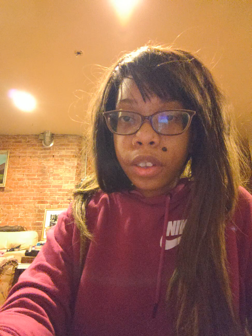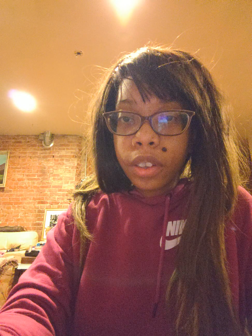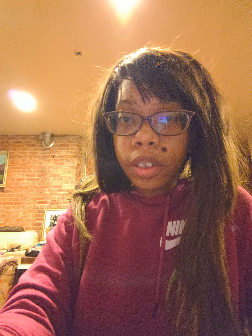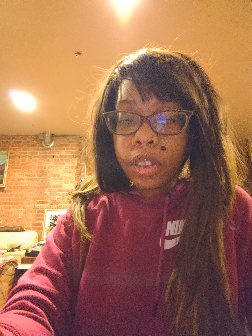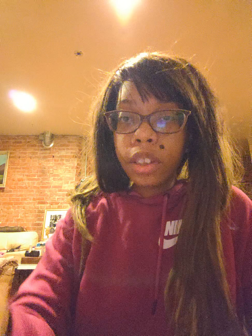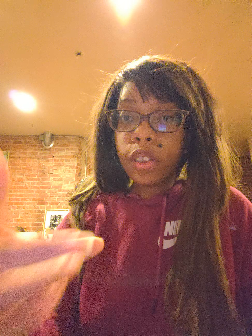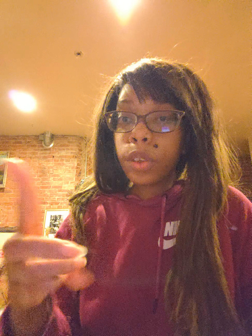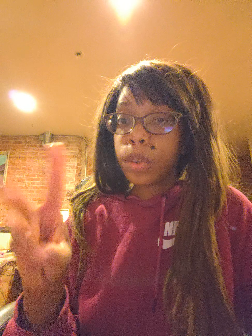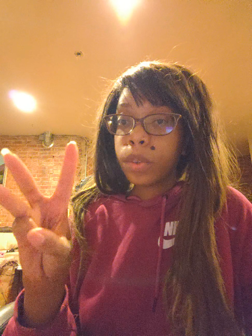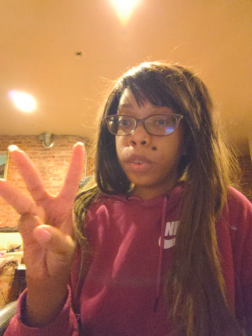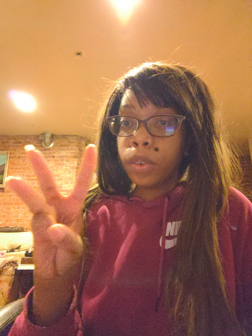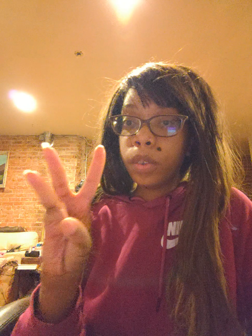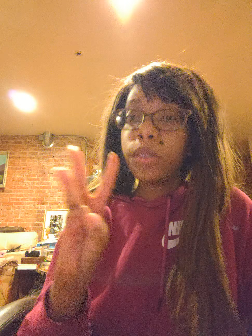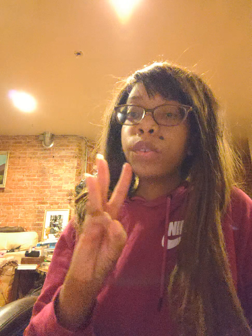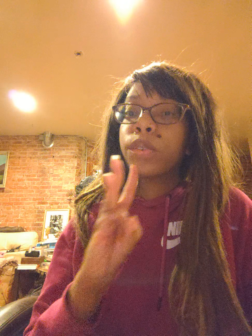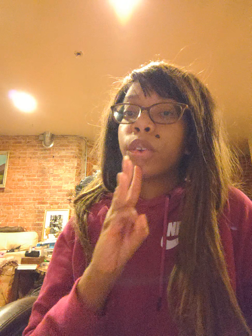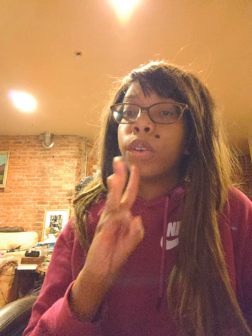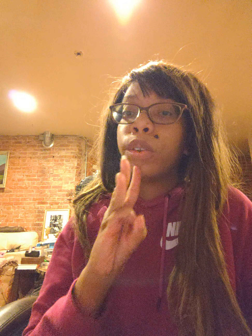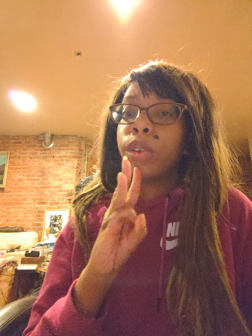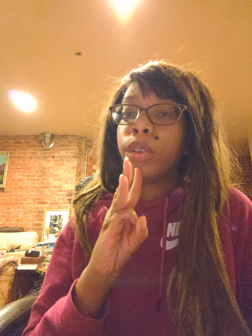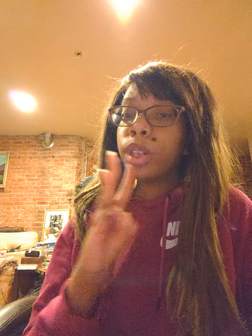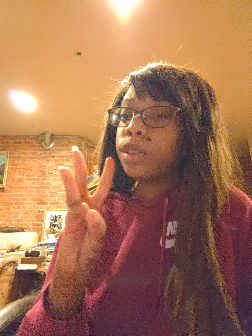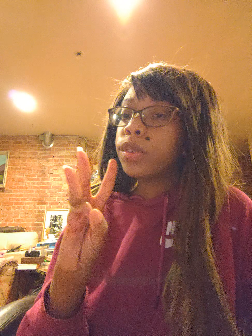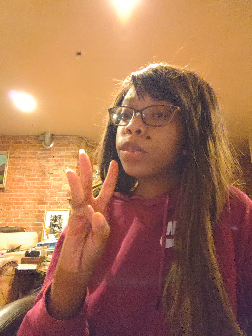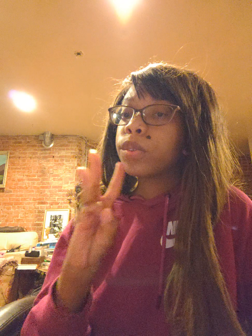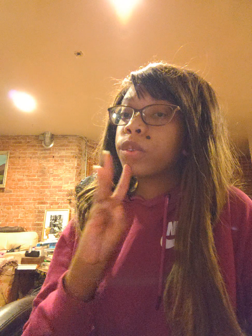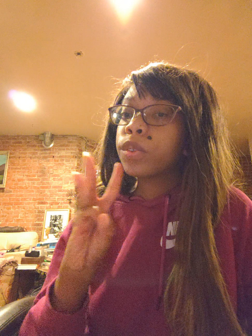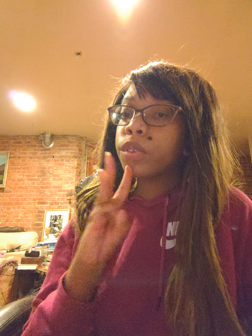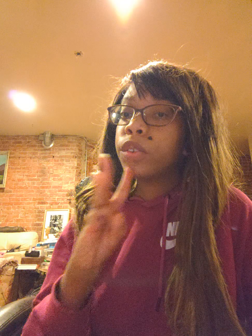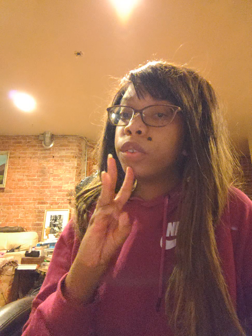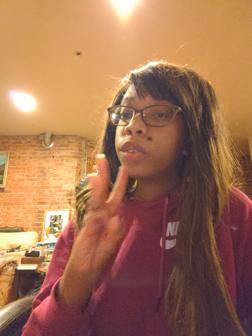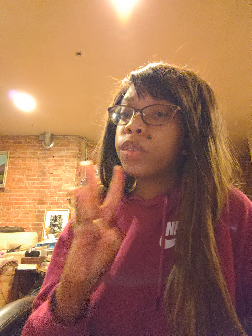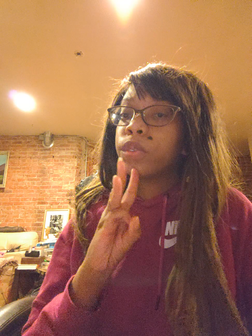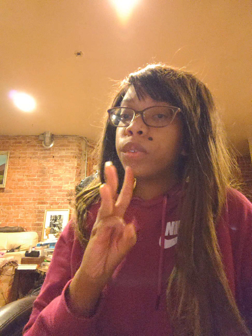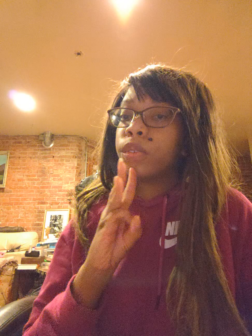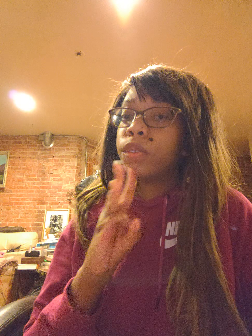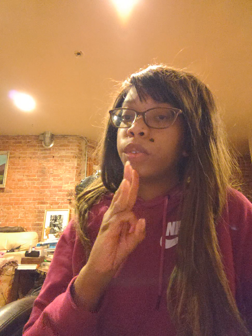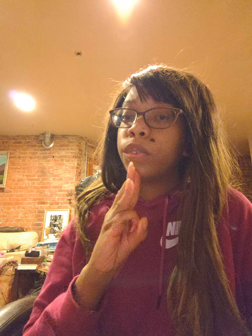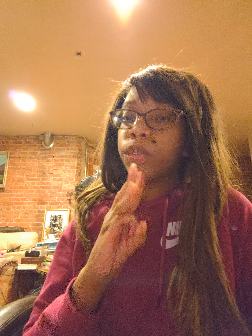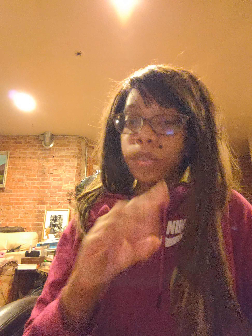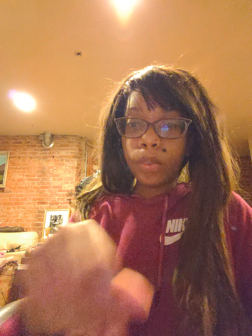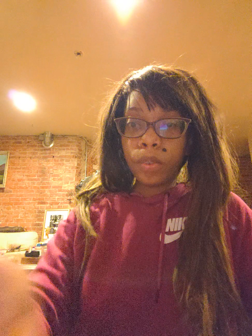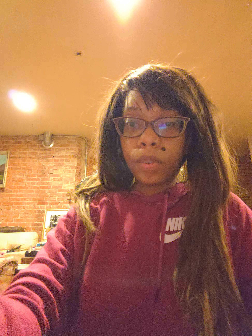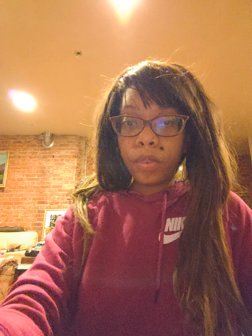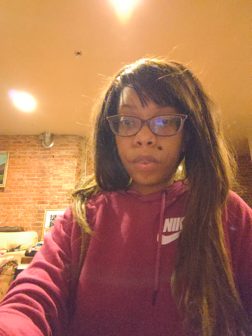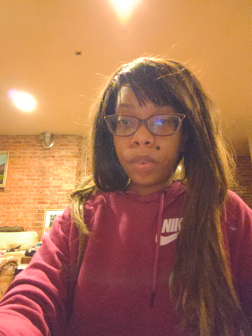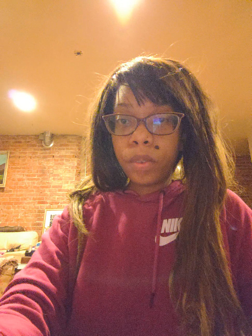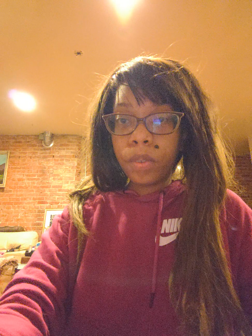water